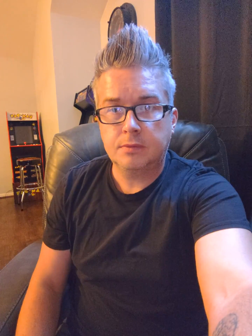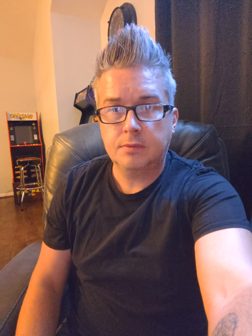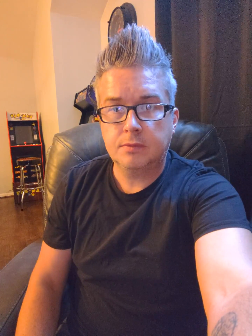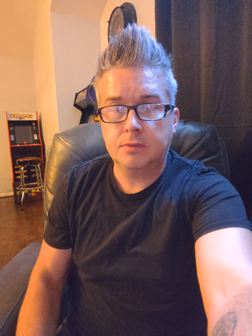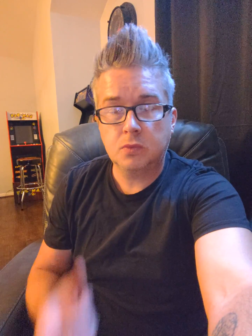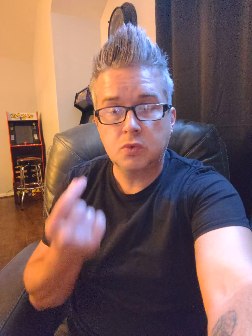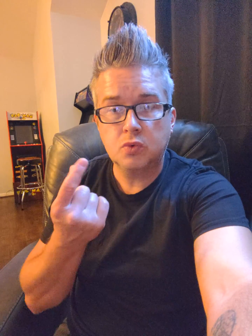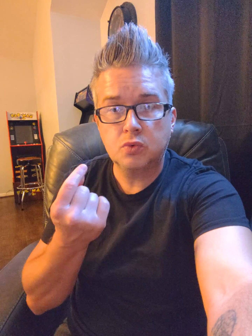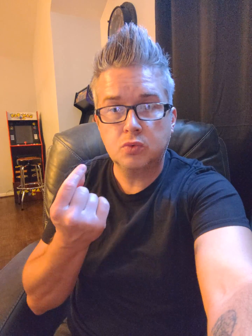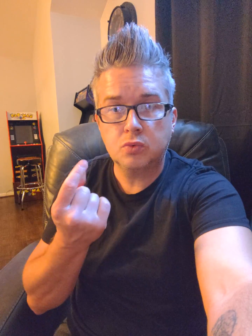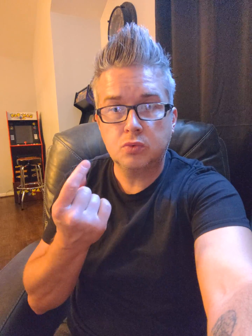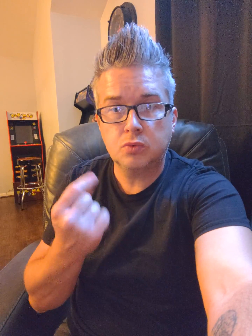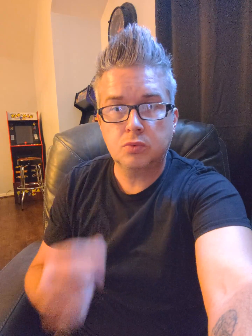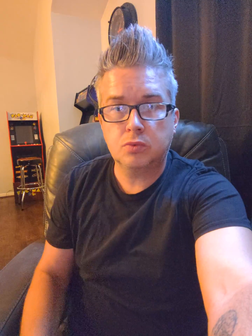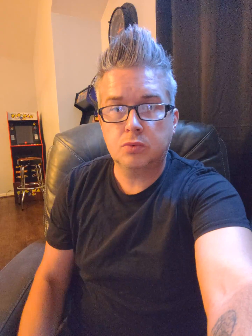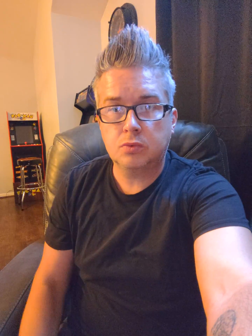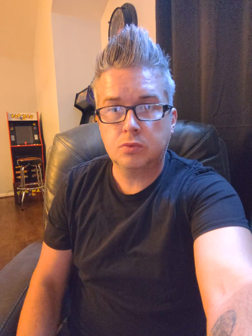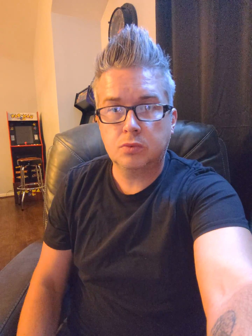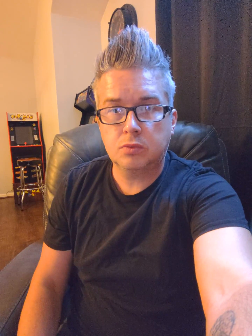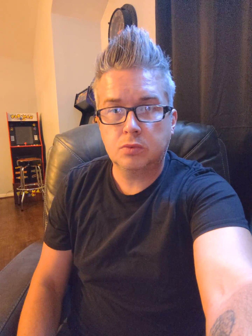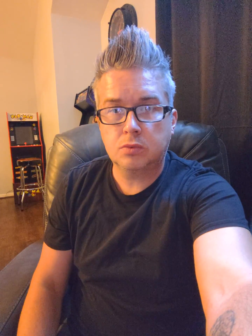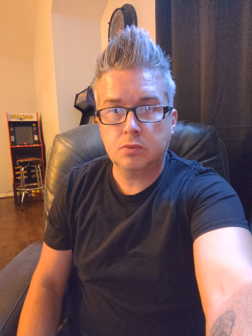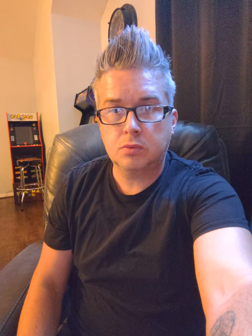do